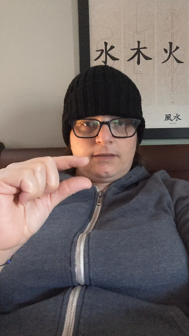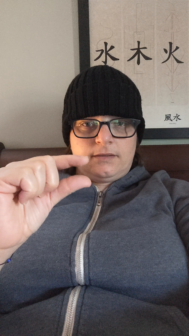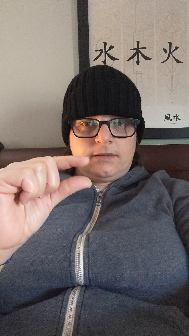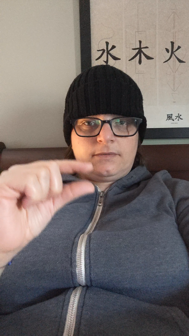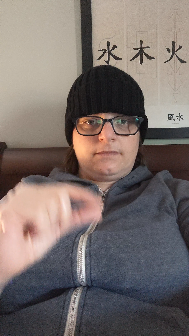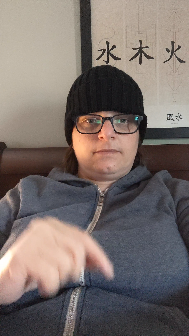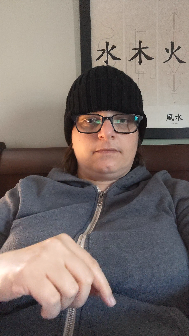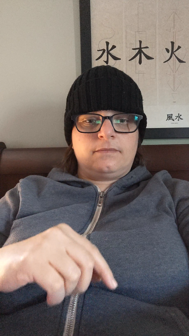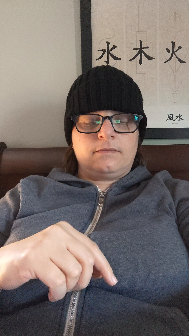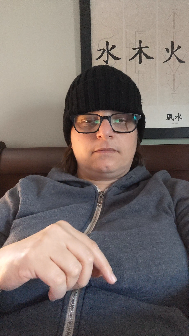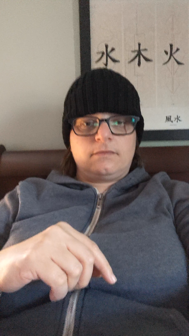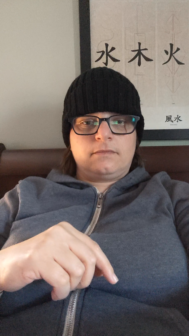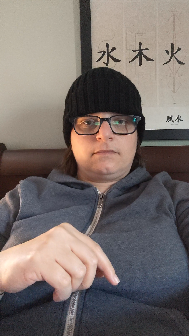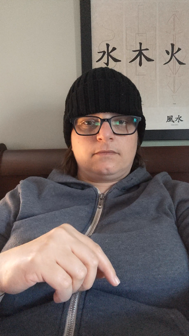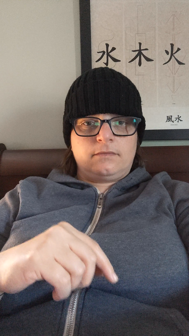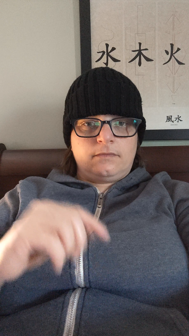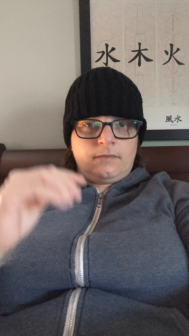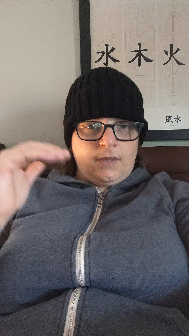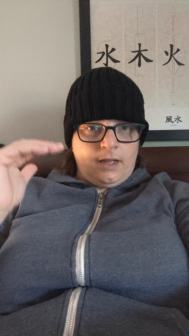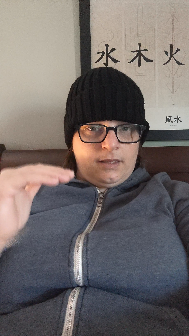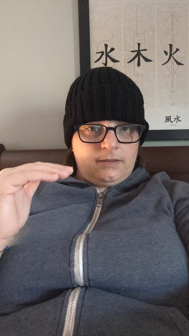little